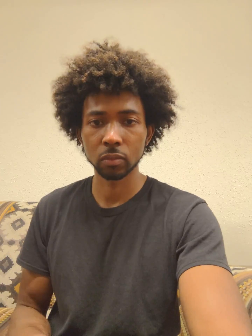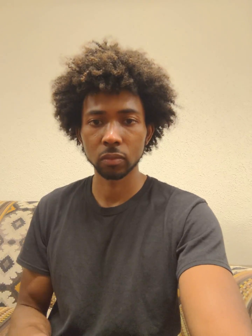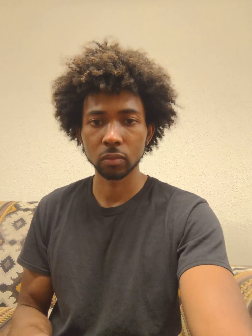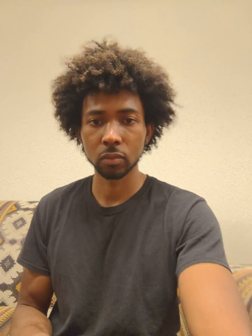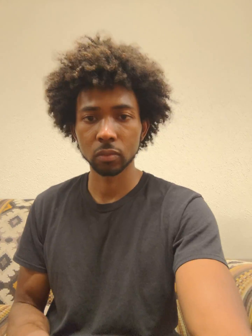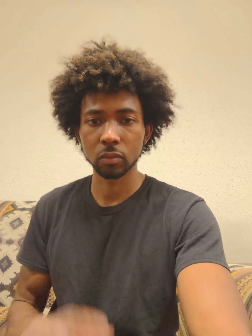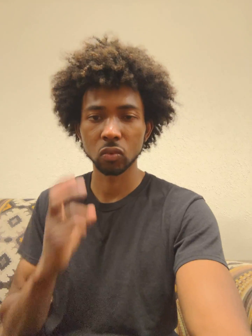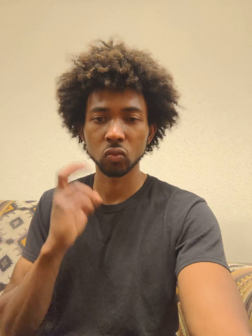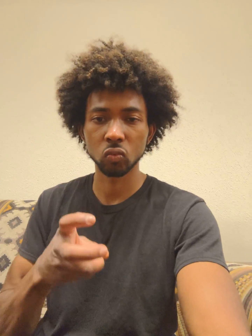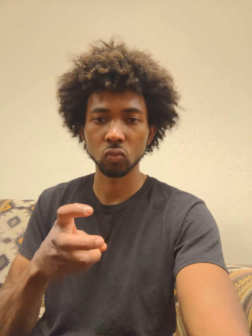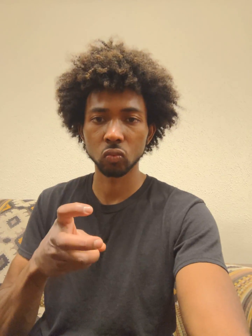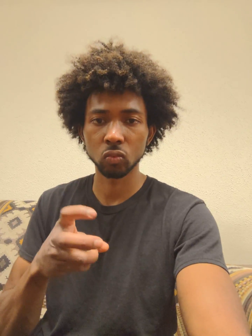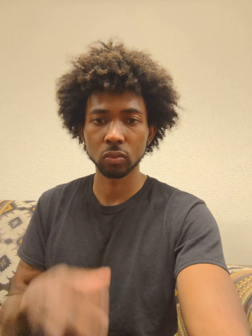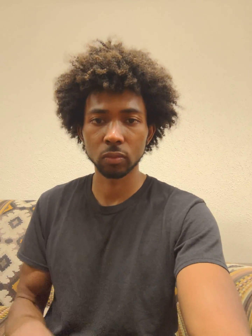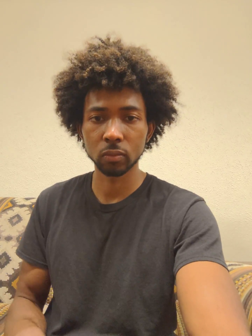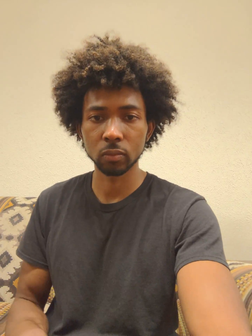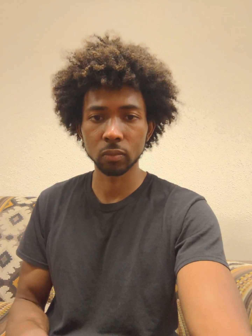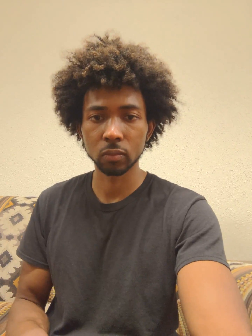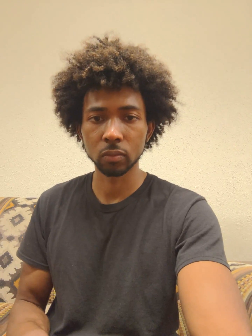hard